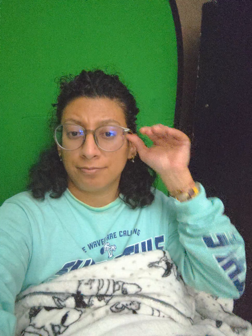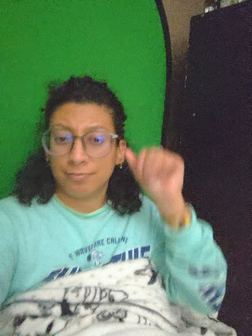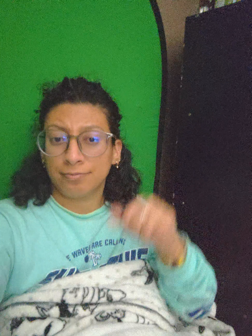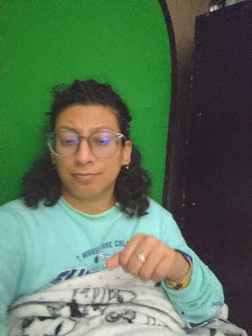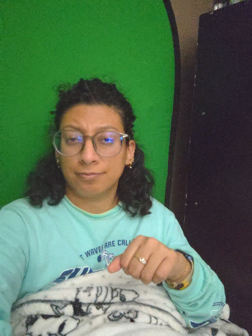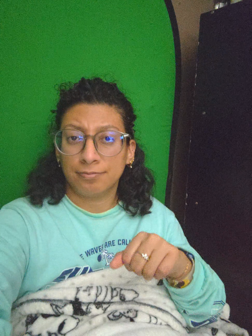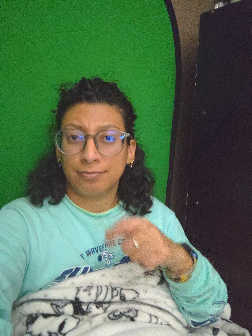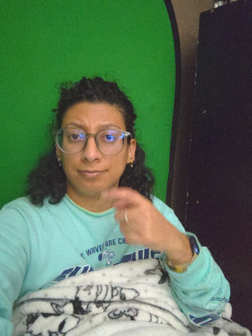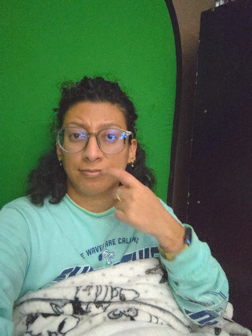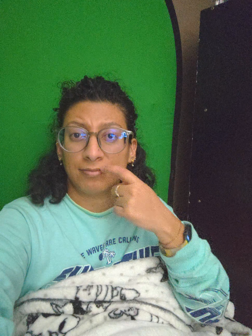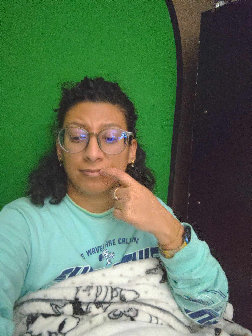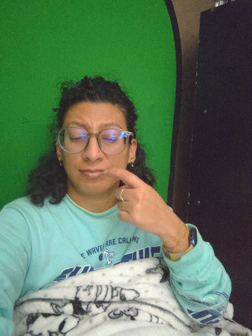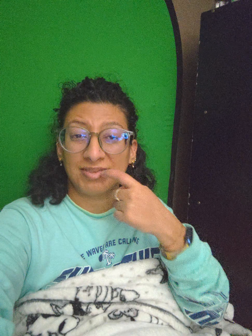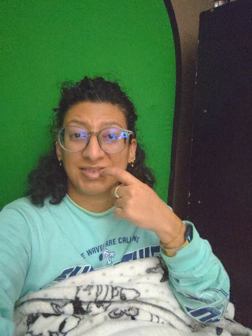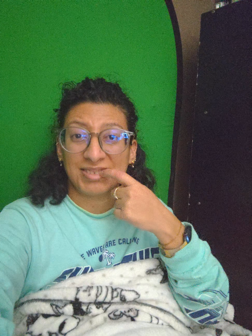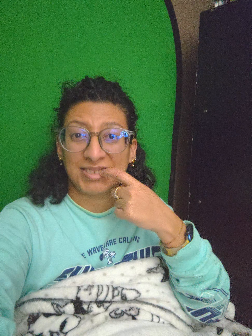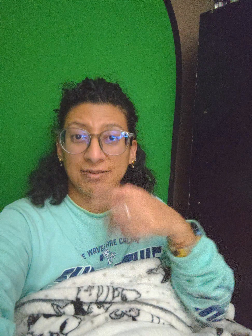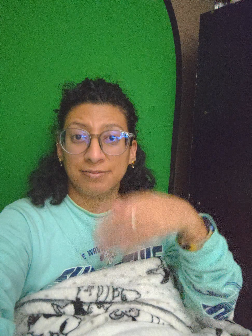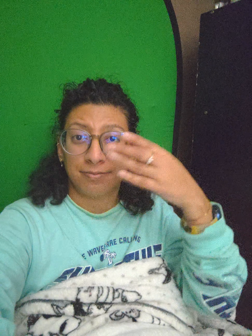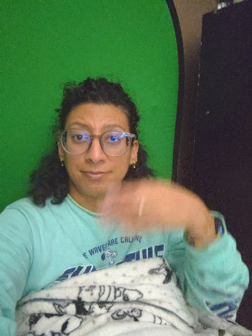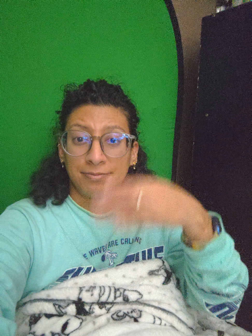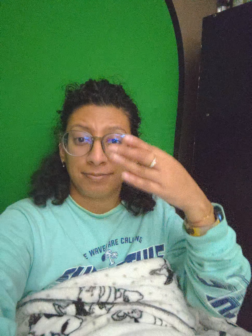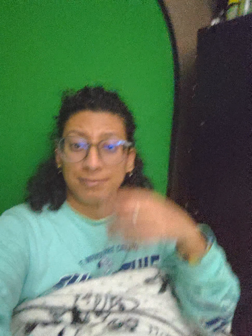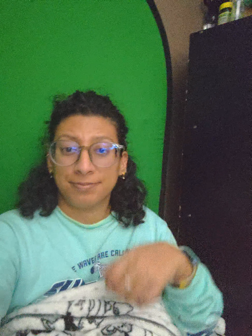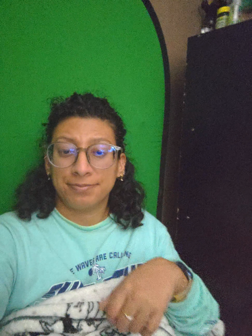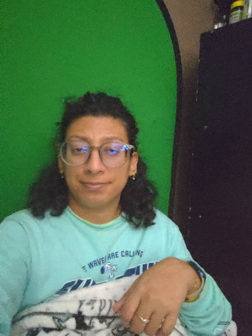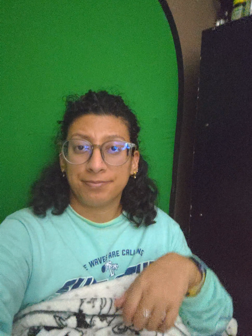window